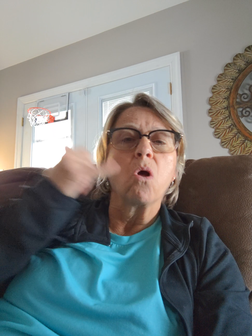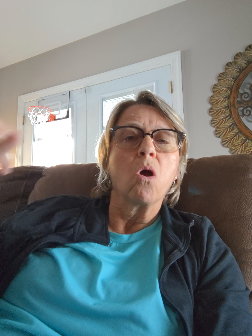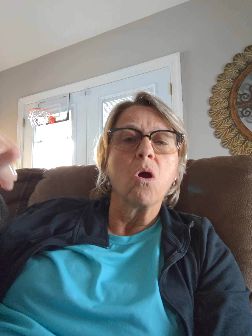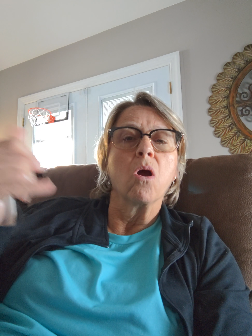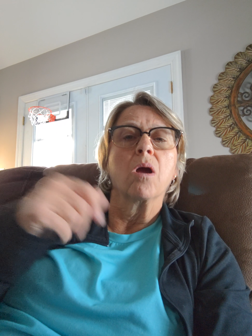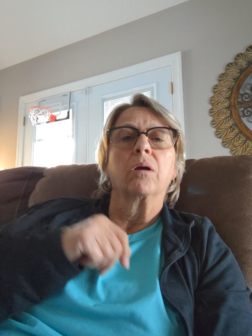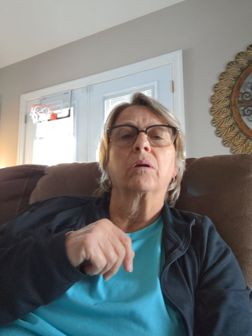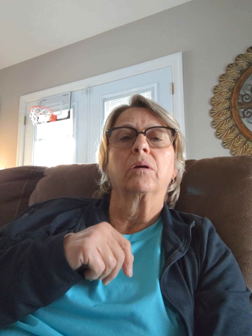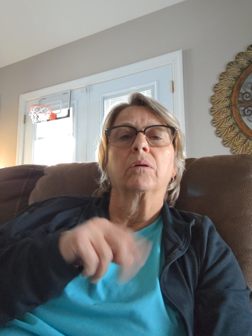call on the phone